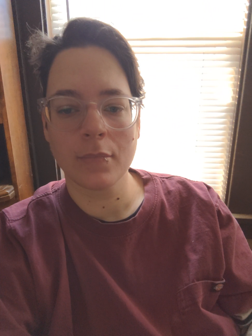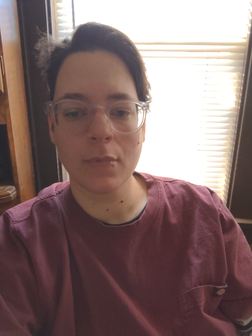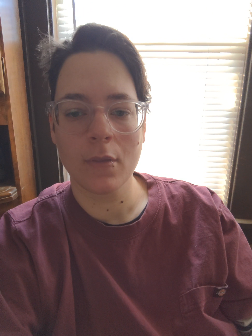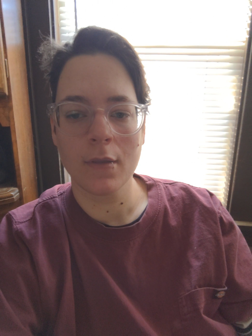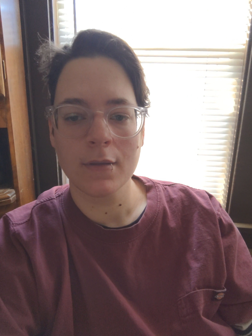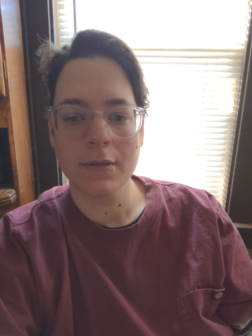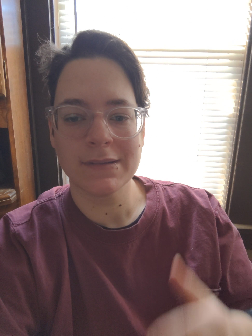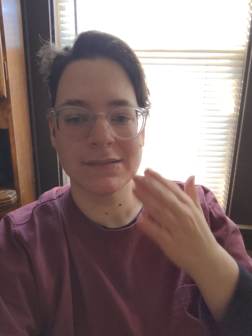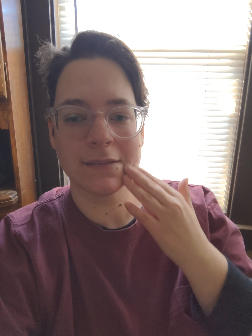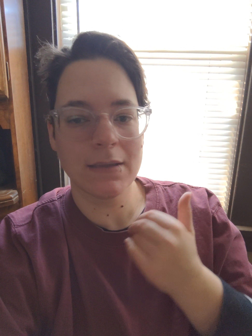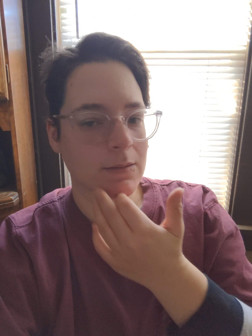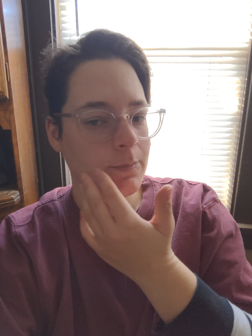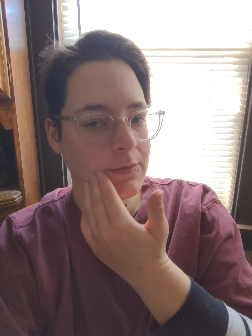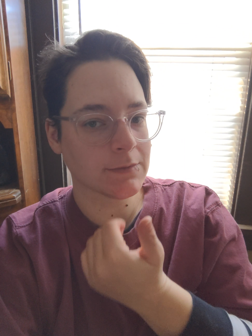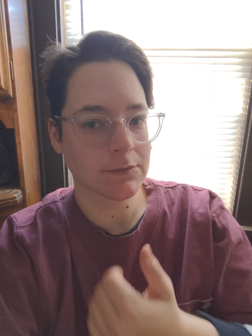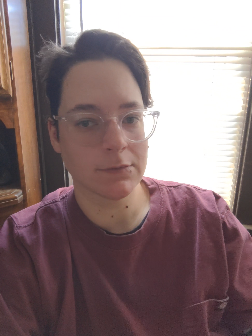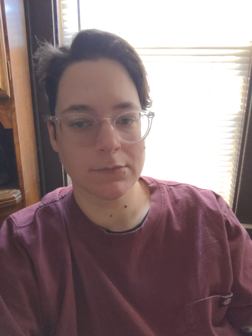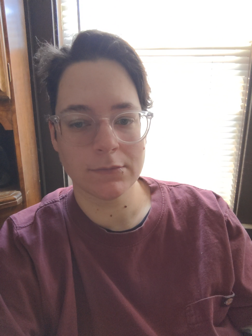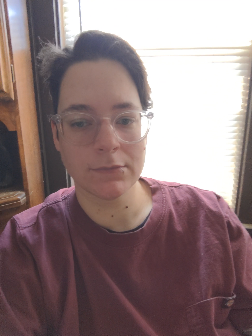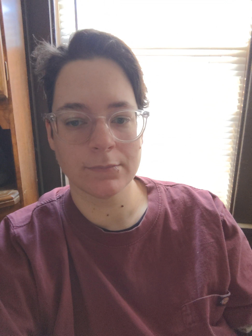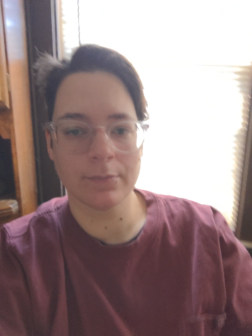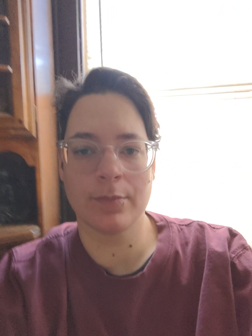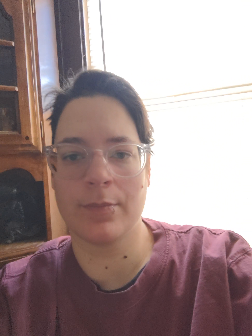napkin